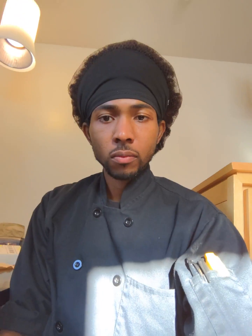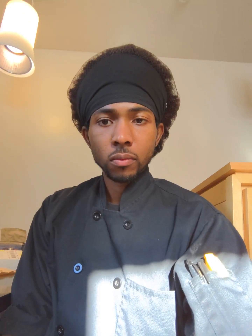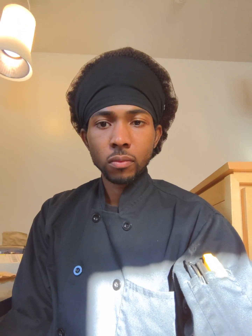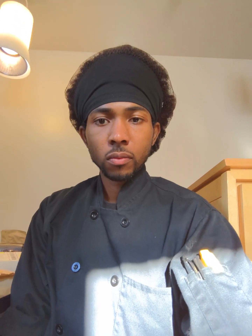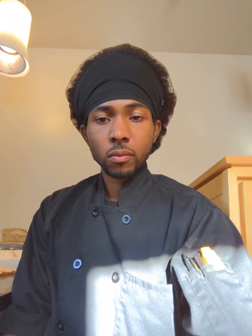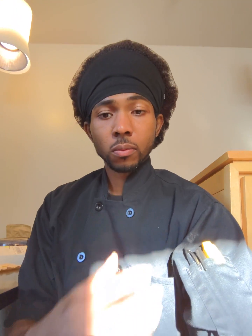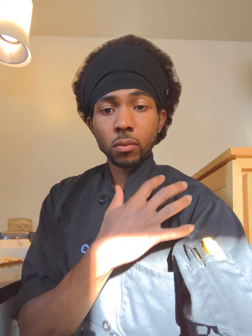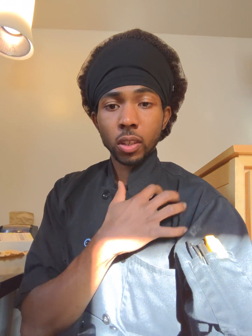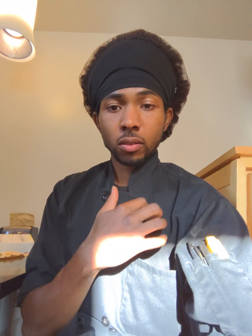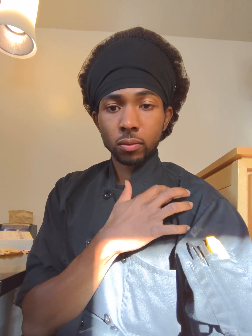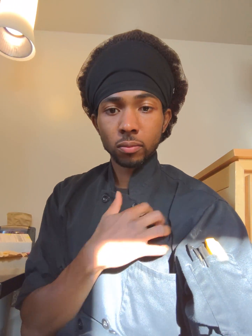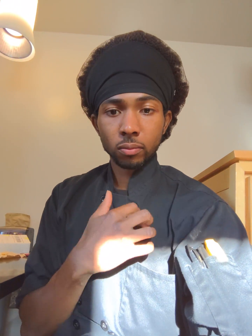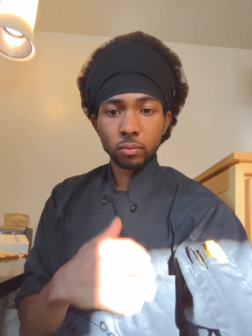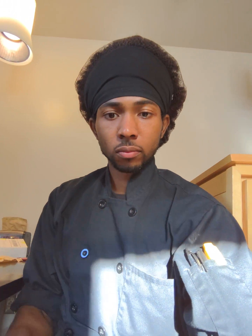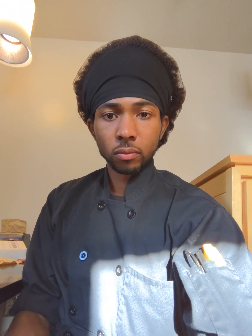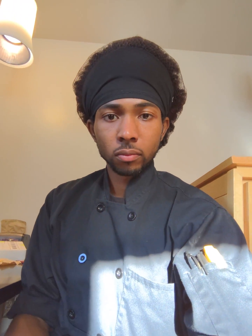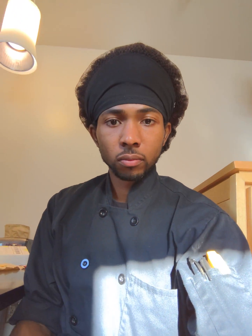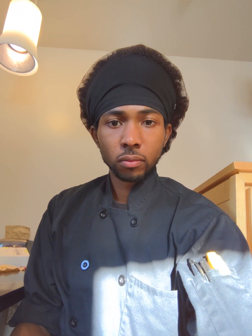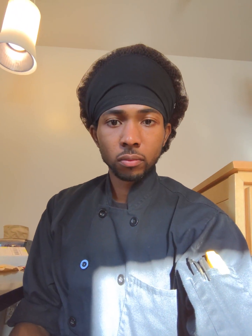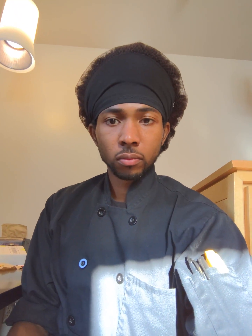bear